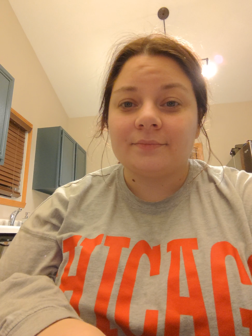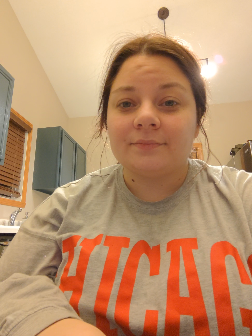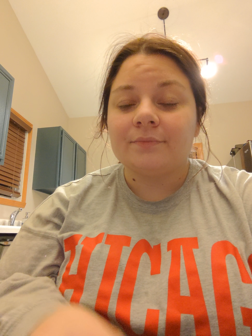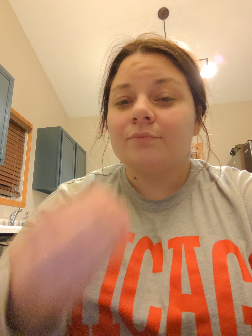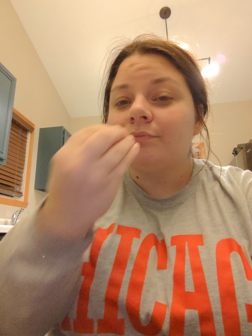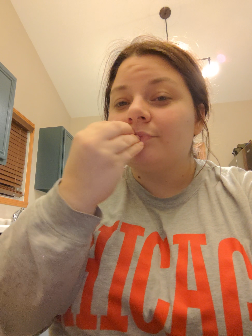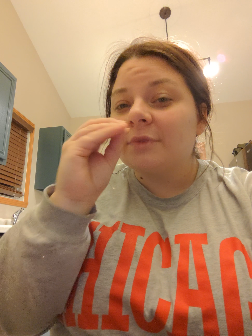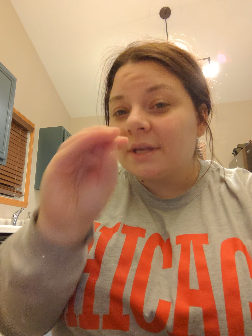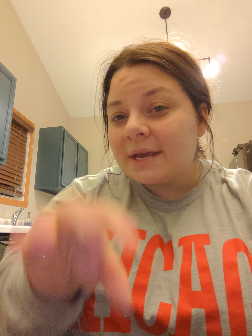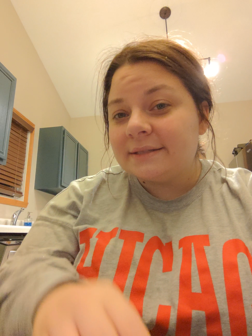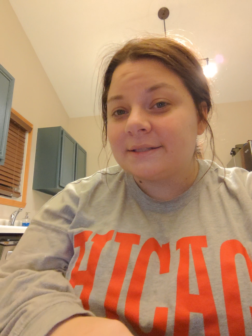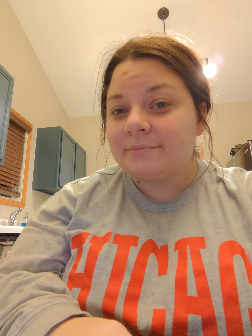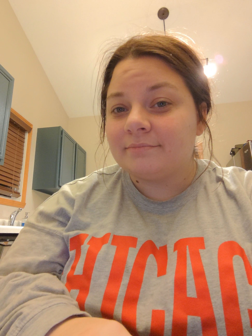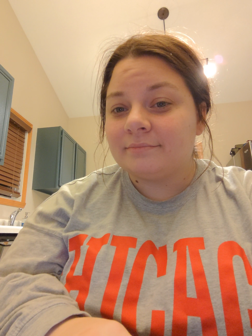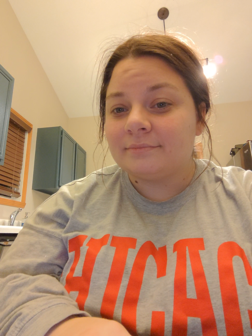kiss